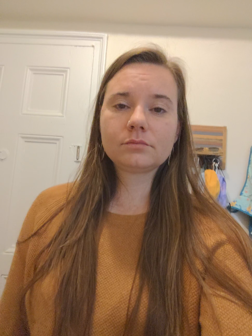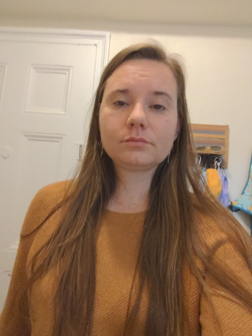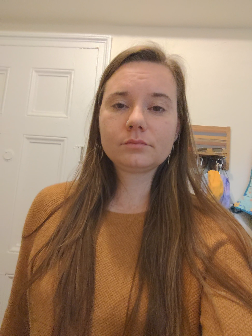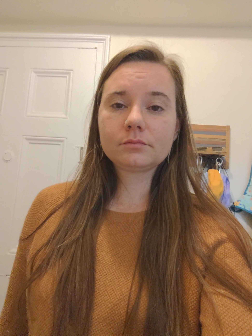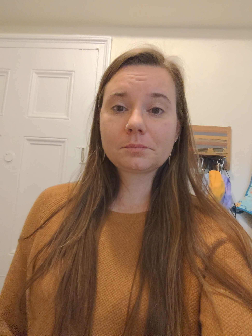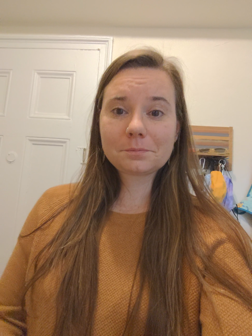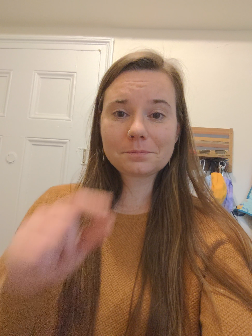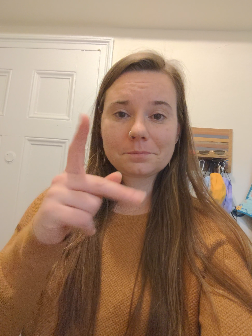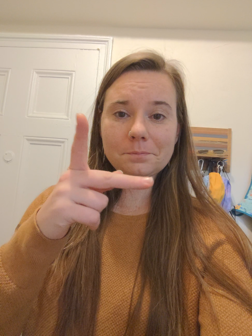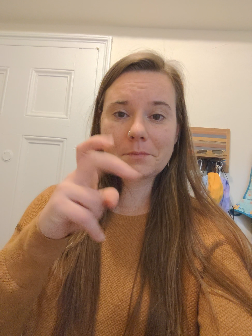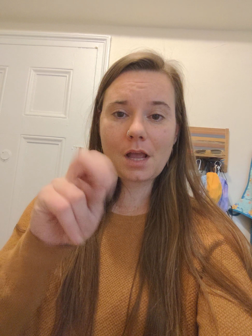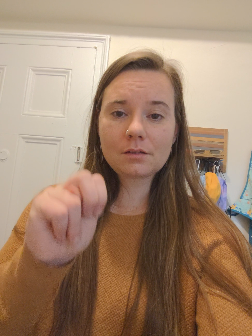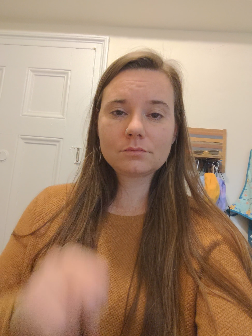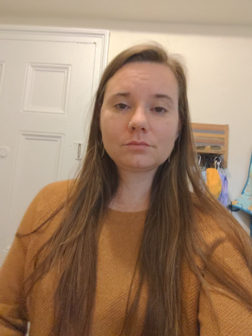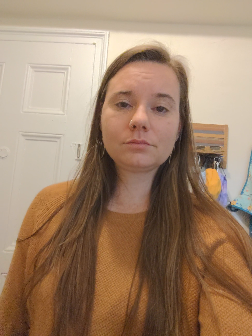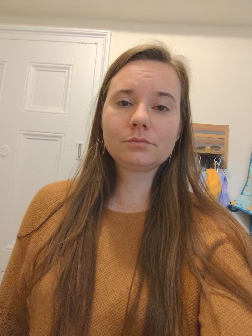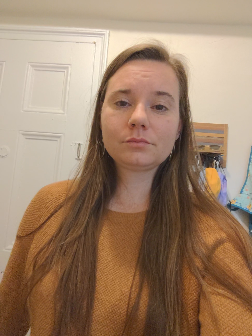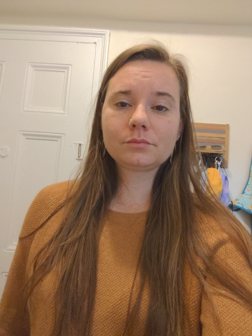pen